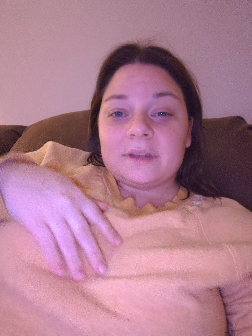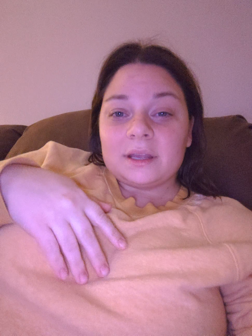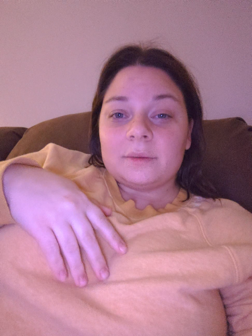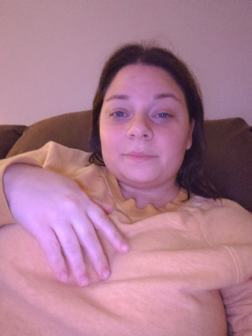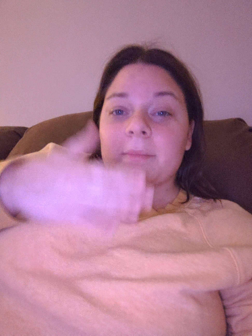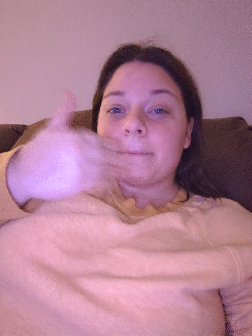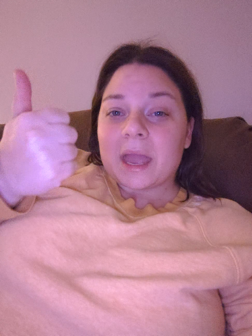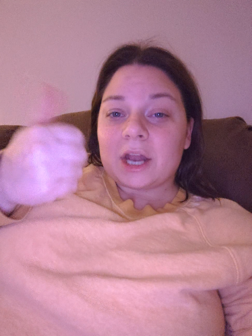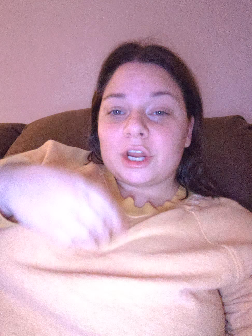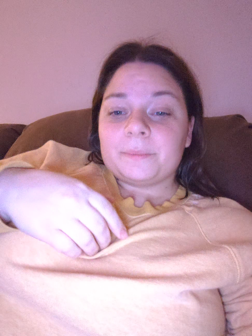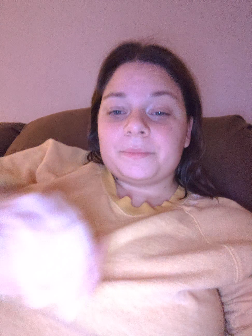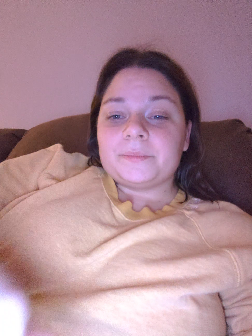better